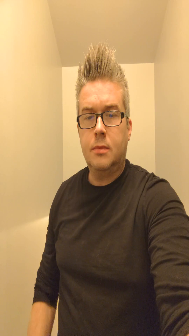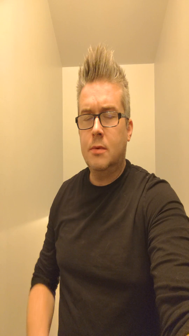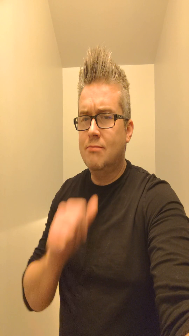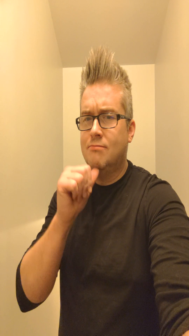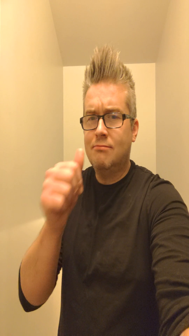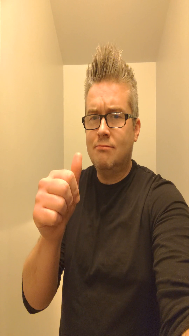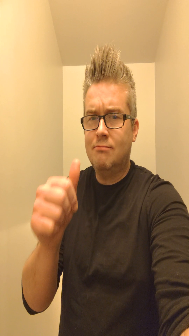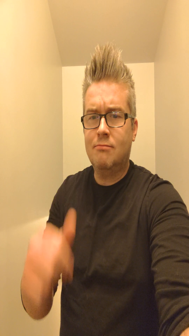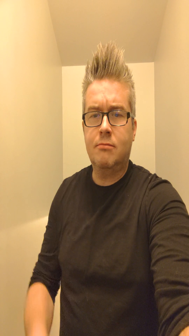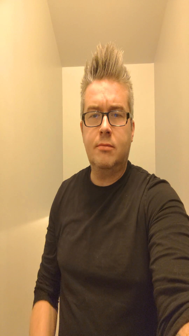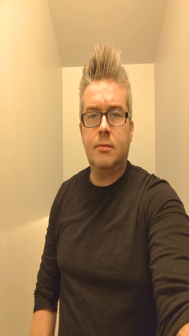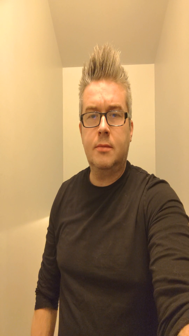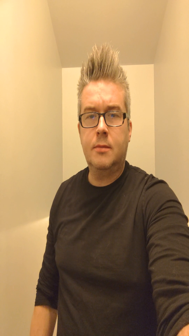not